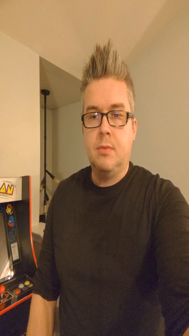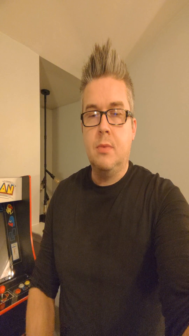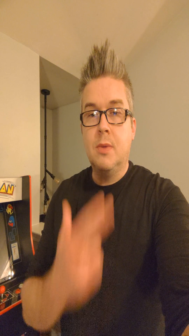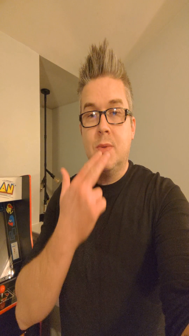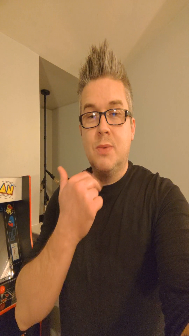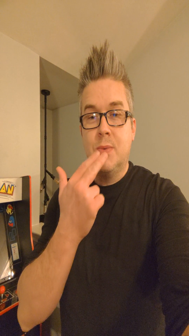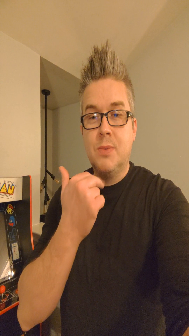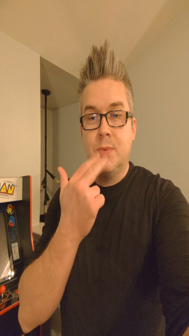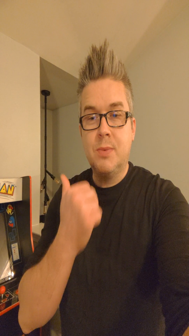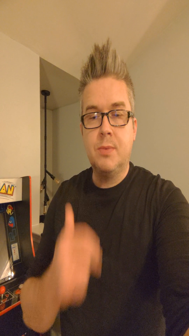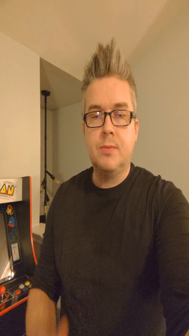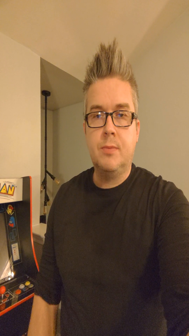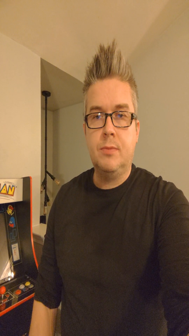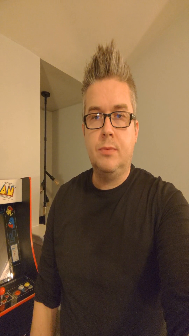cute